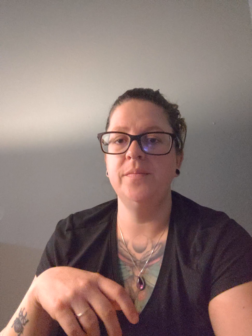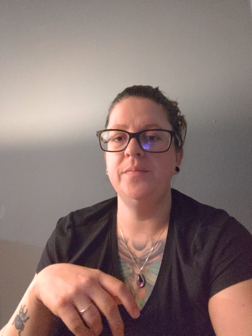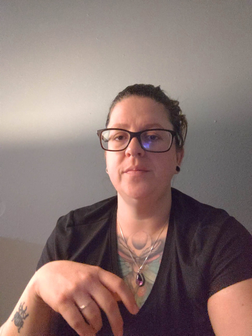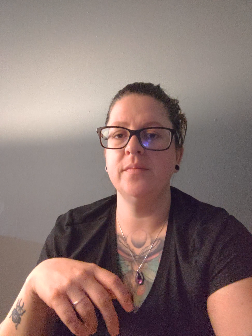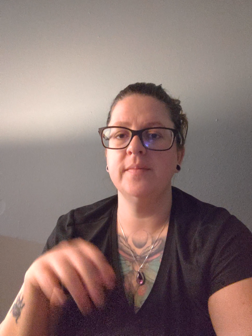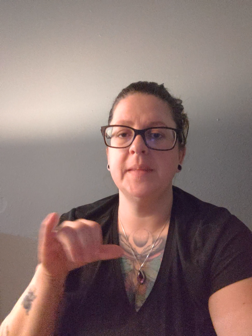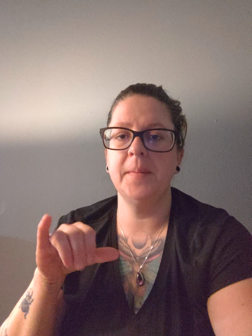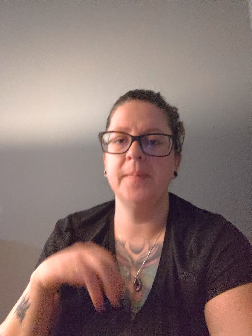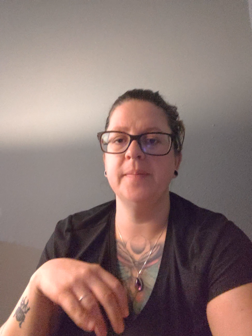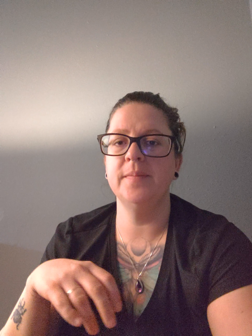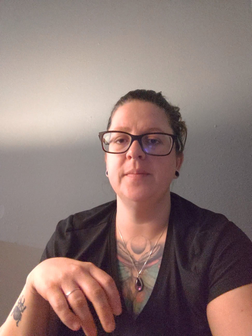same